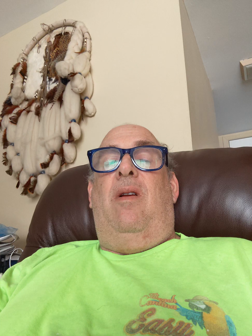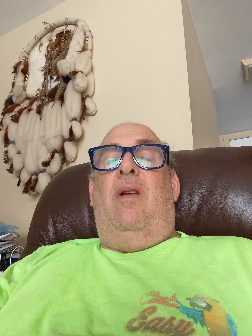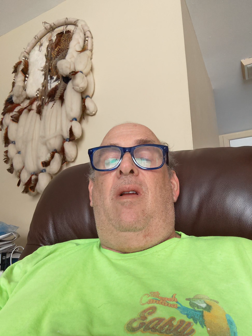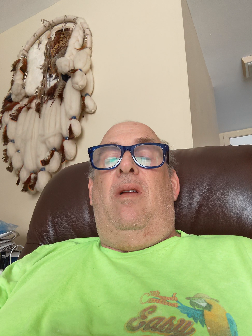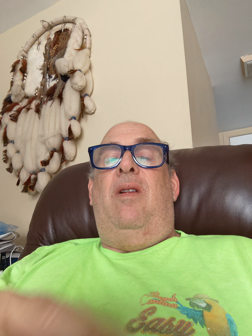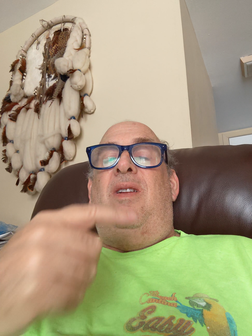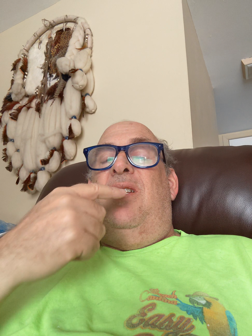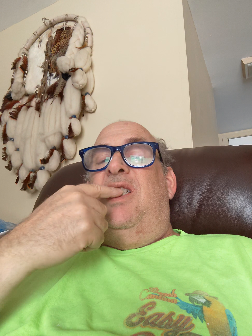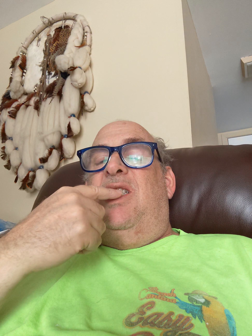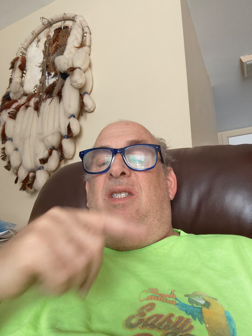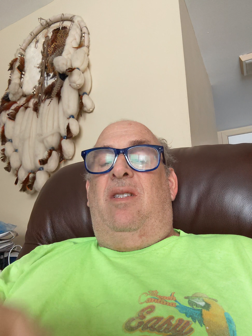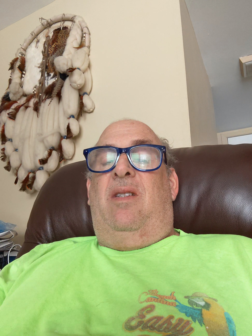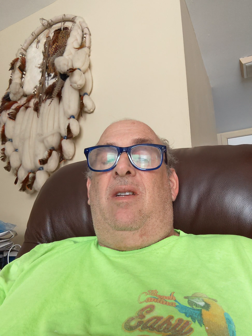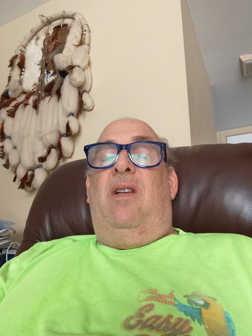tooth